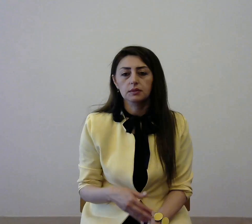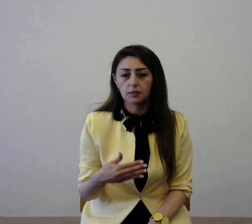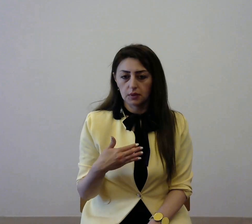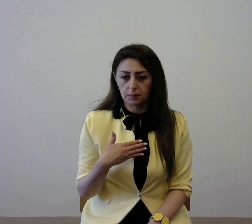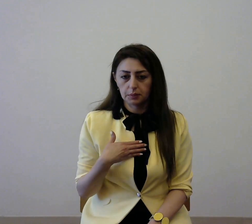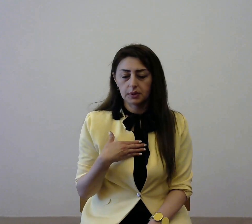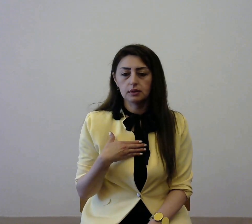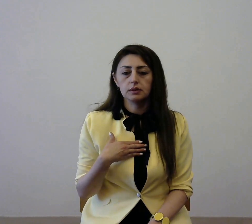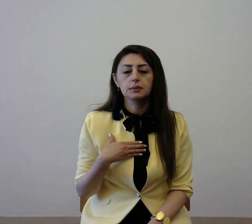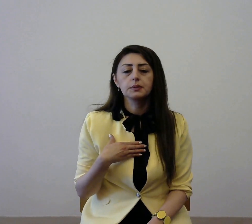biz